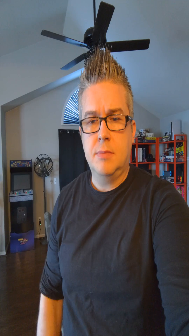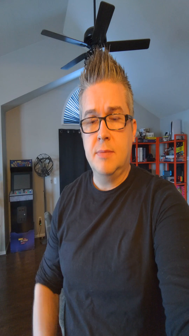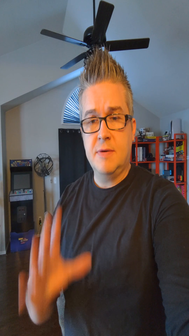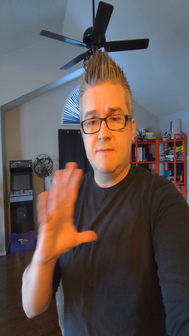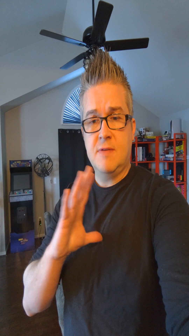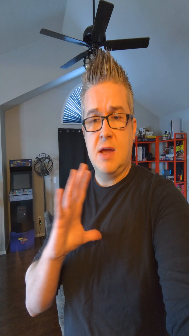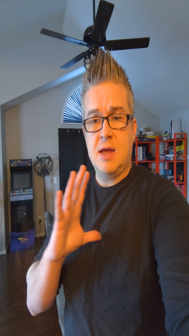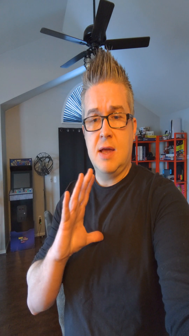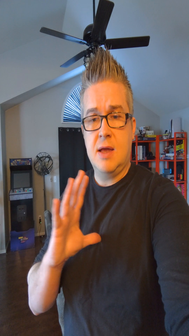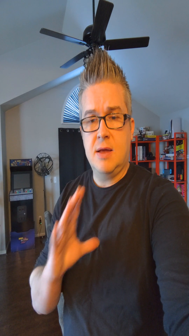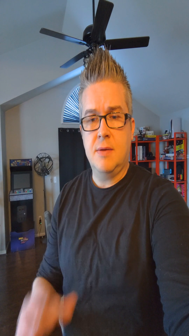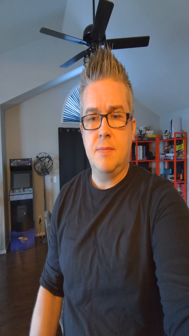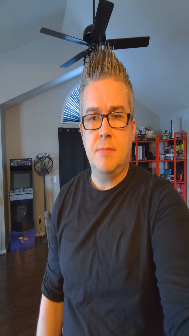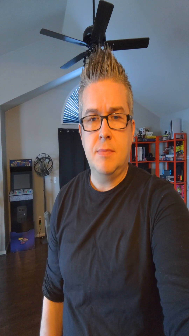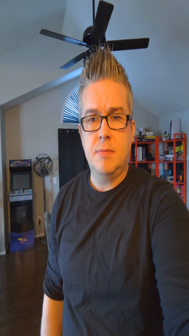fine